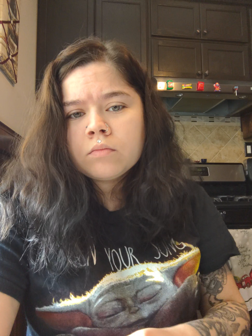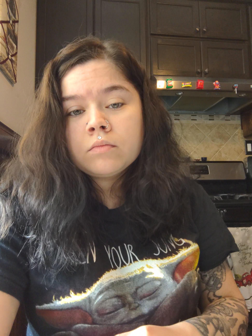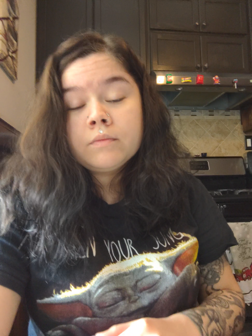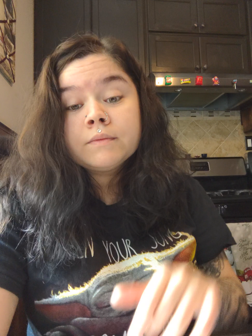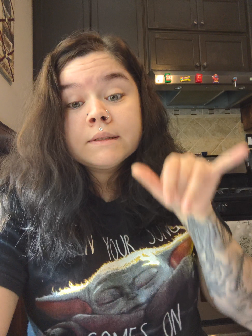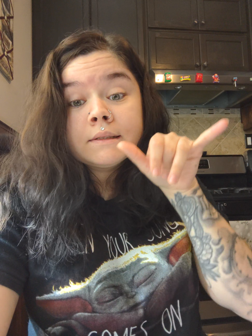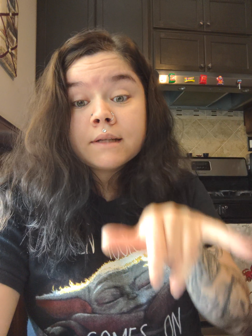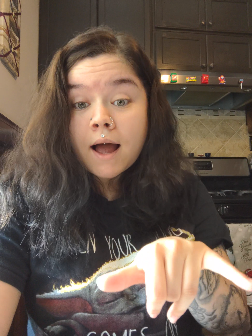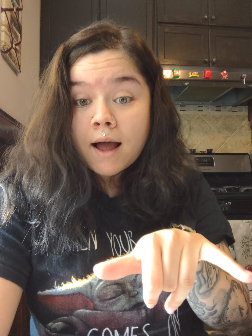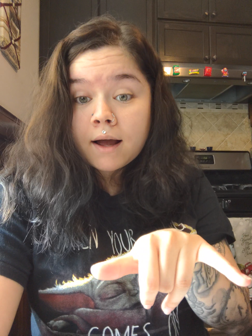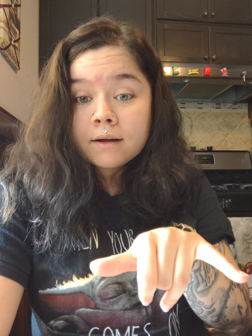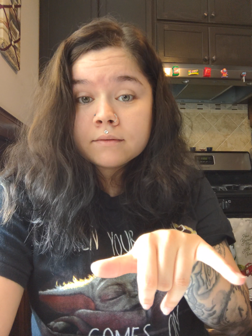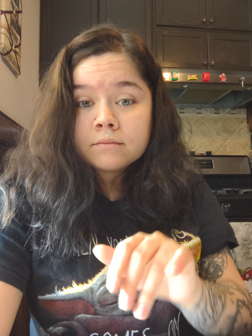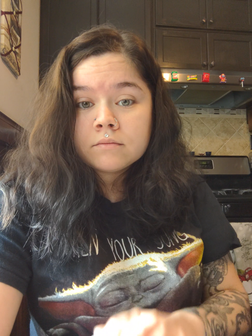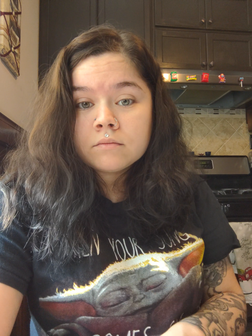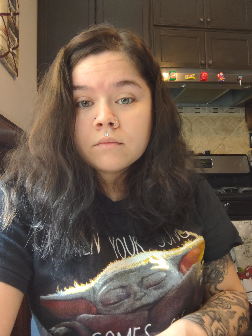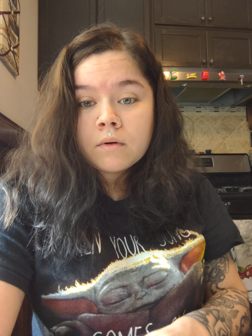stay